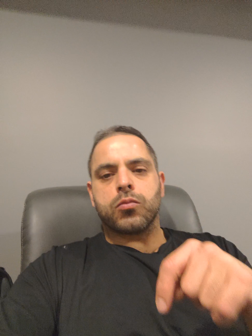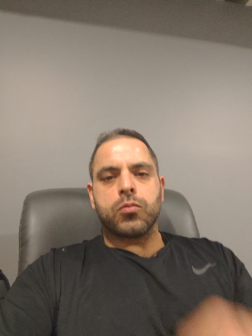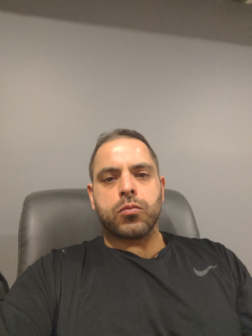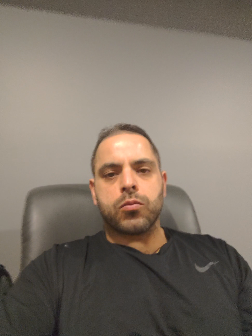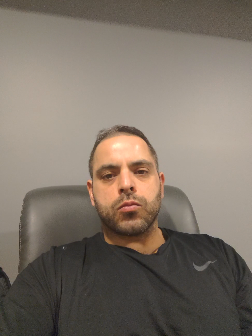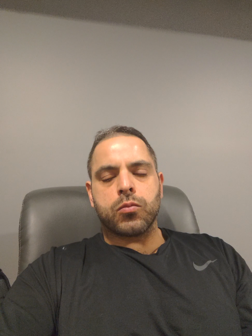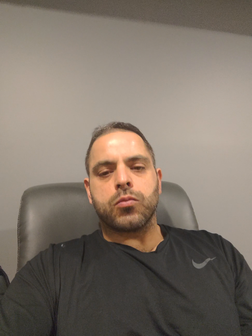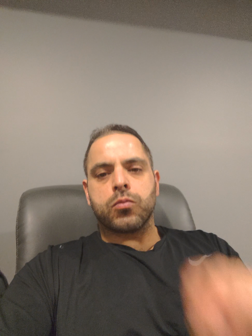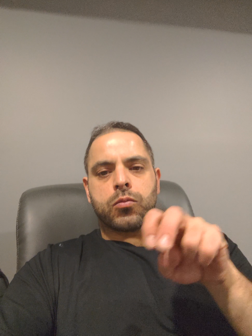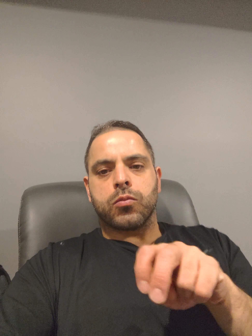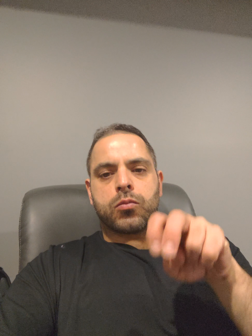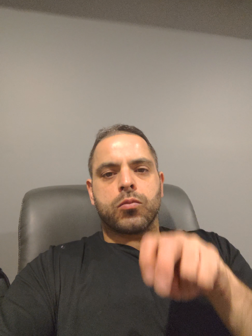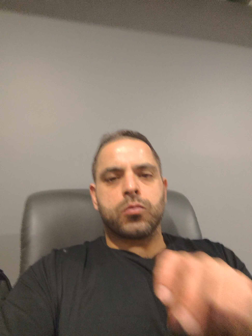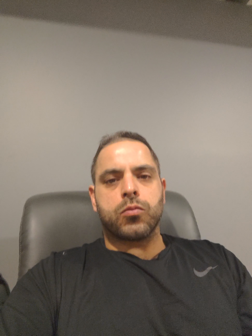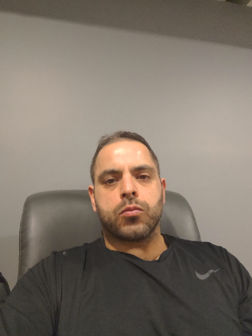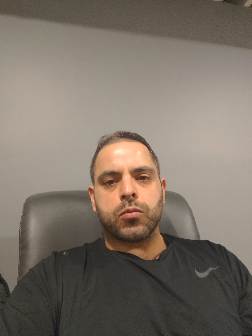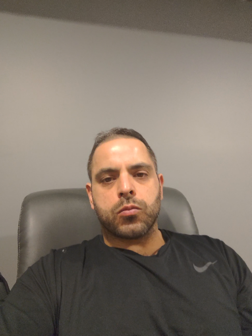chair